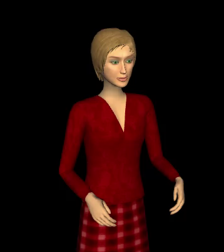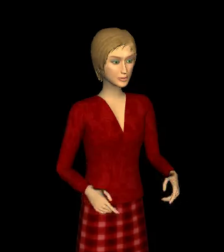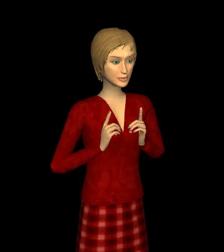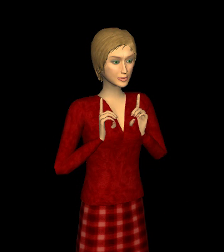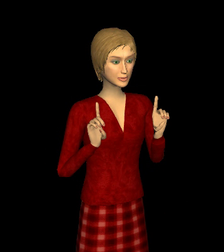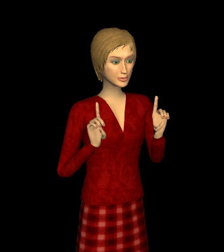ديمقراطية